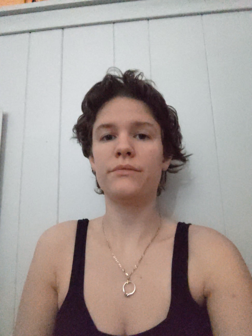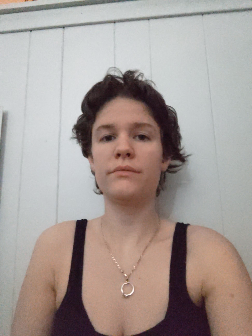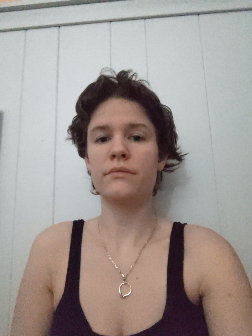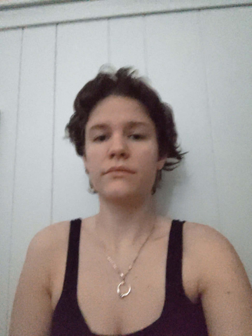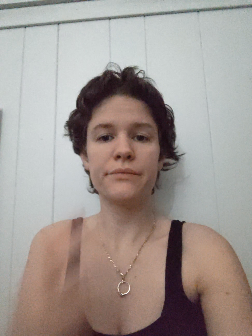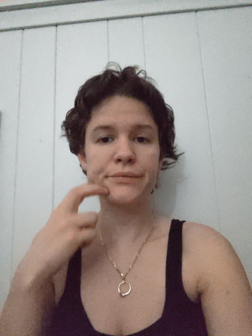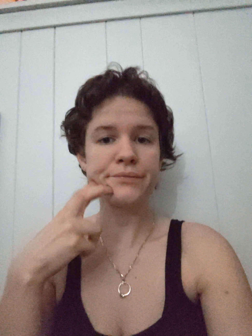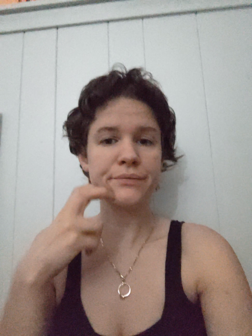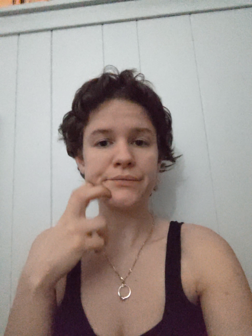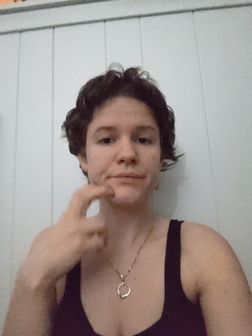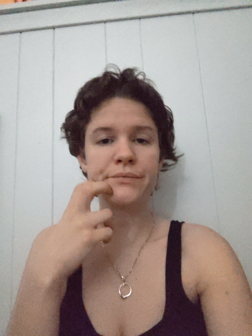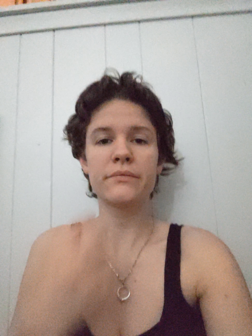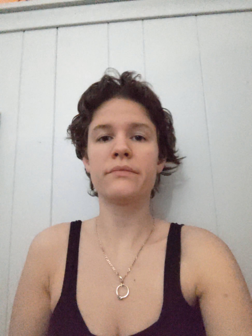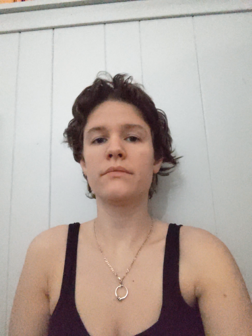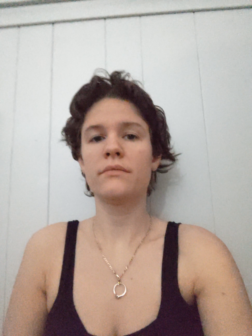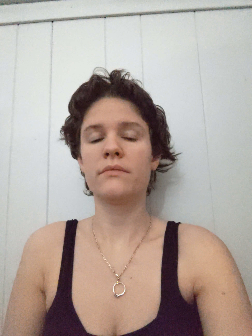gum